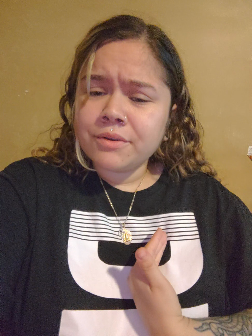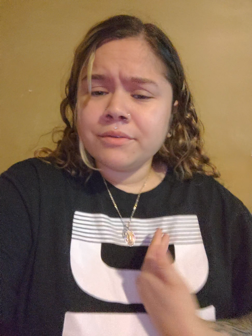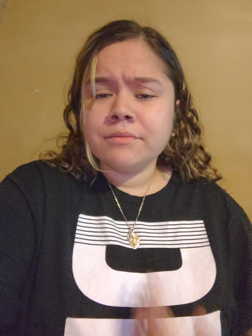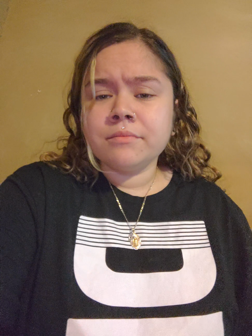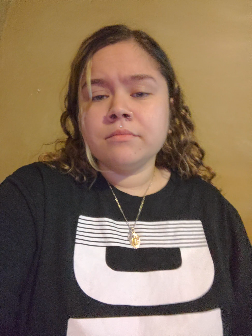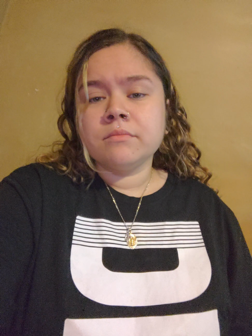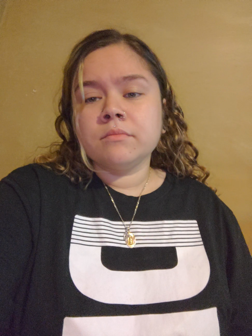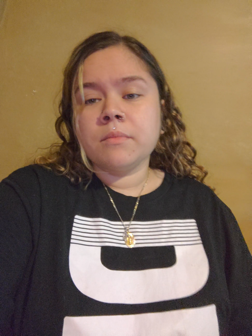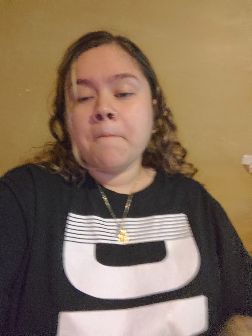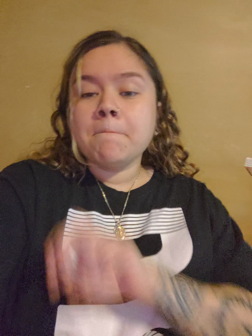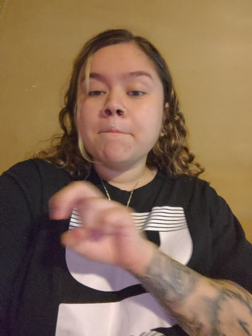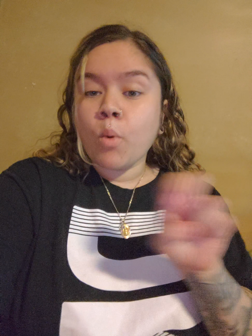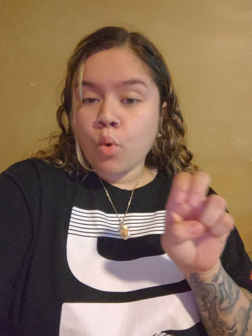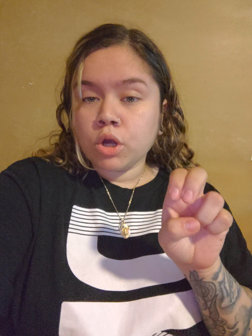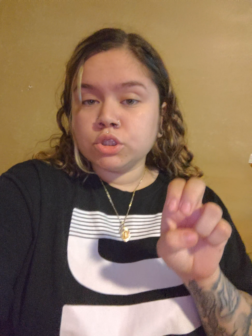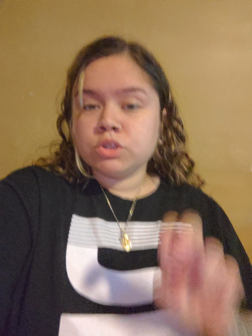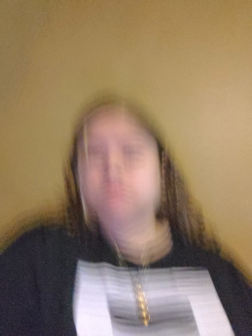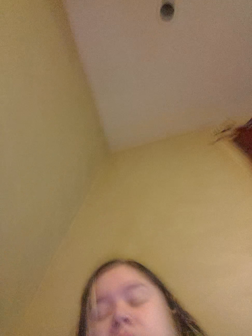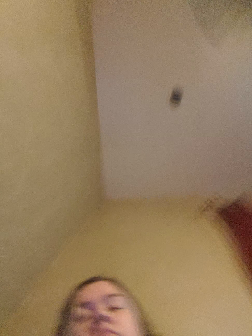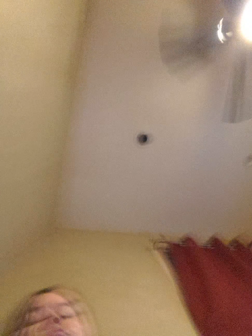porch